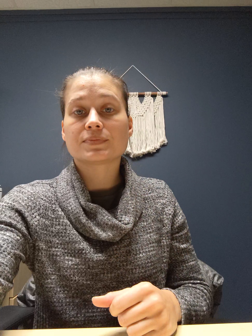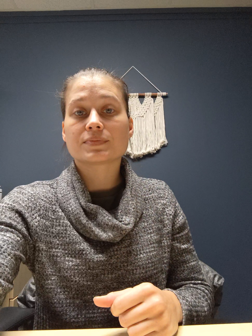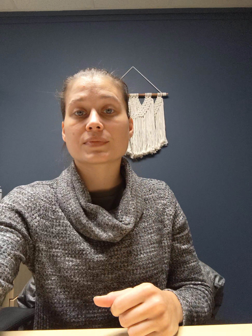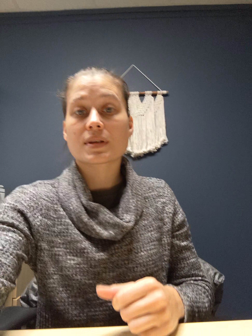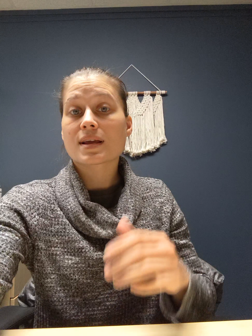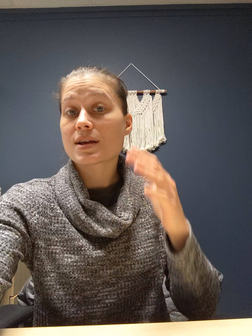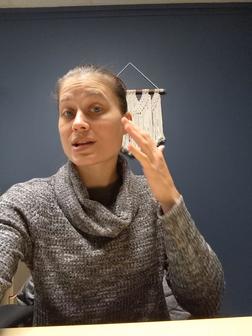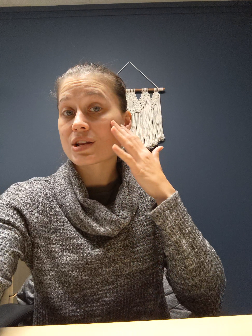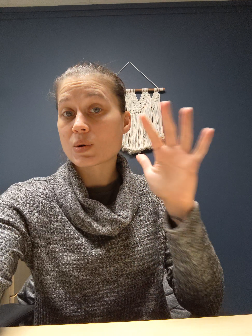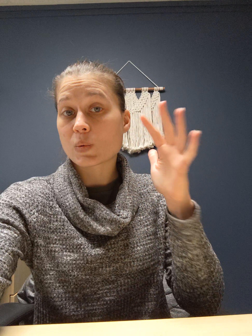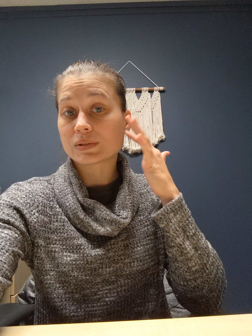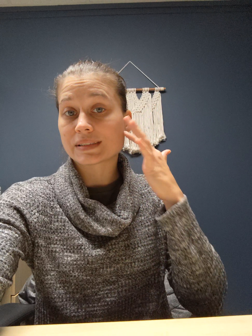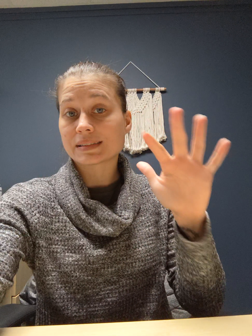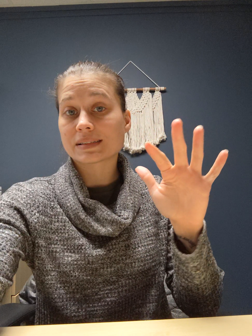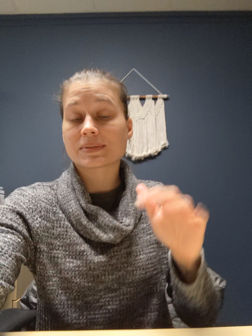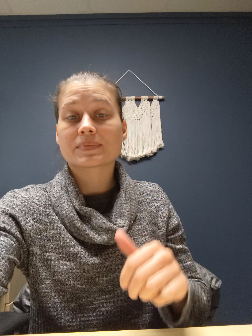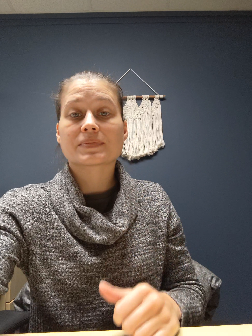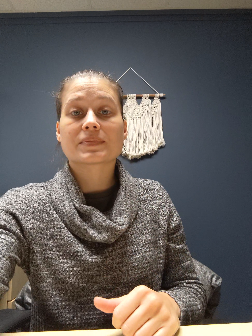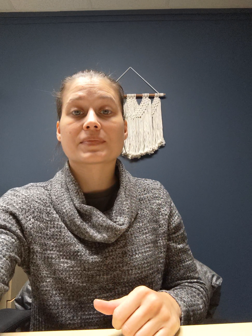noisy